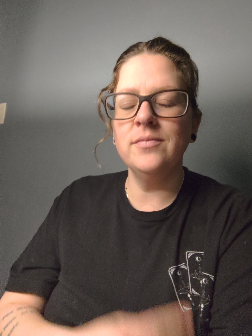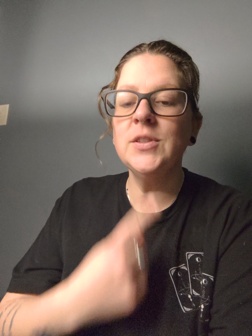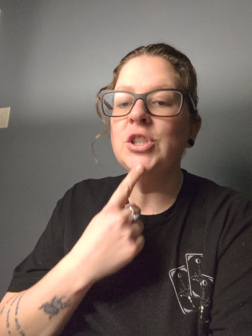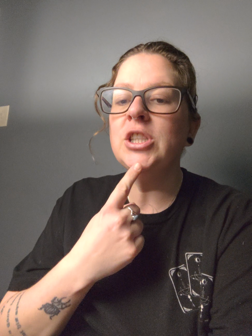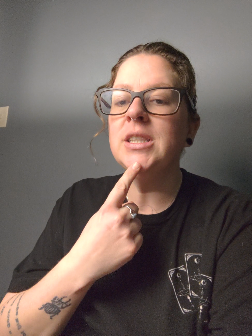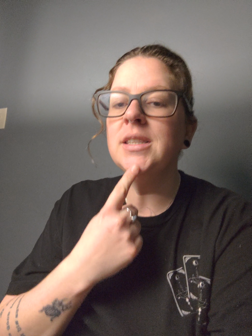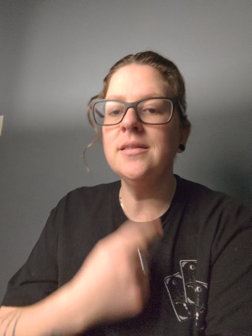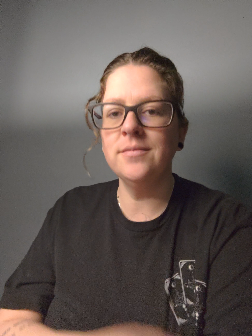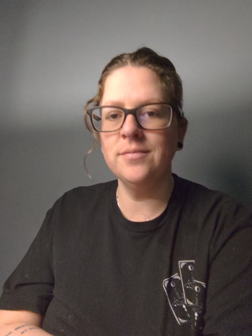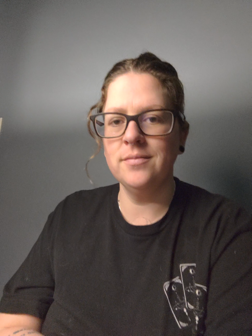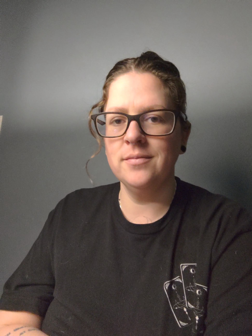chin